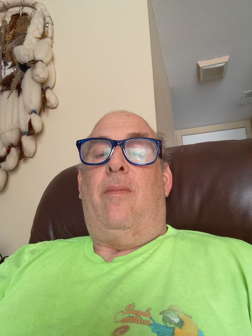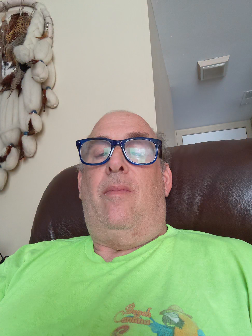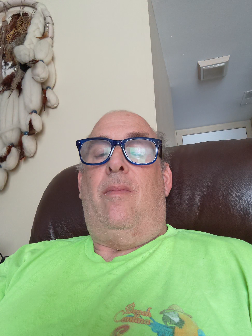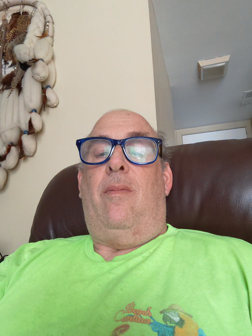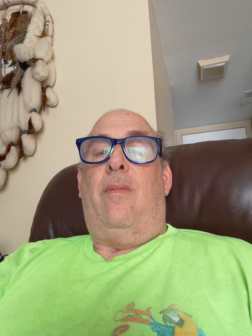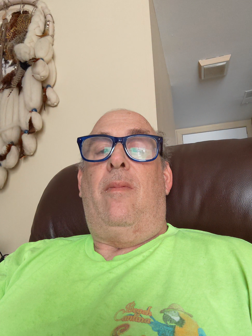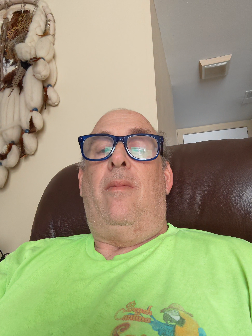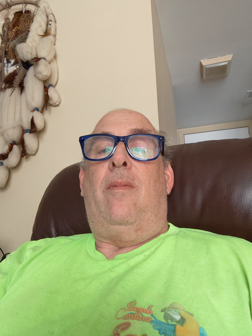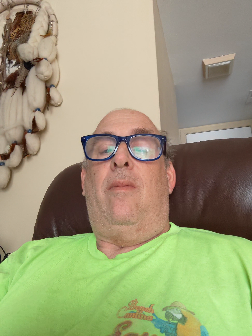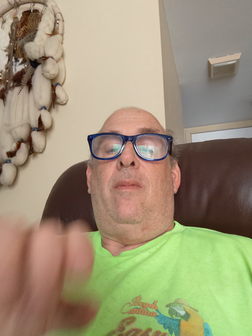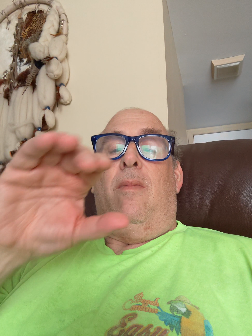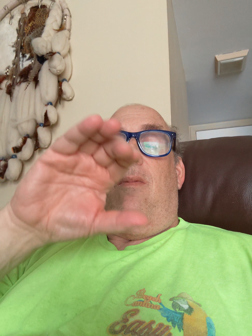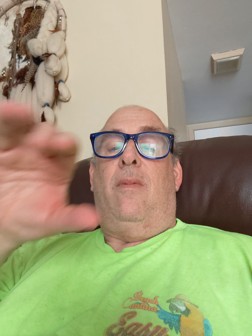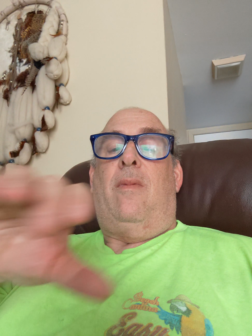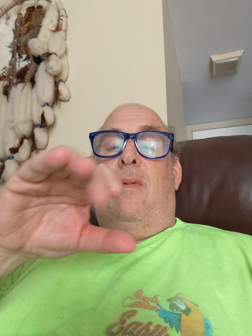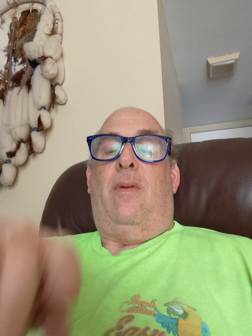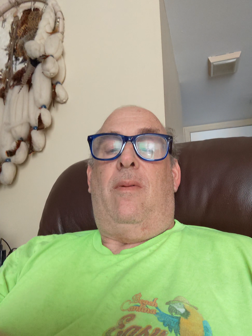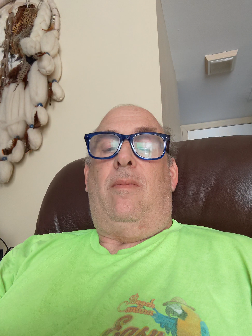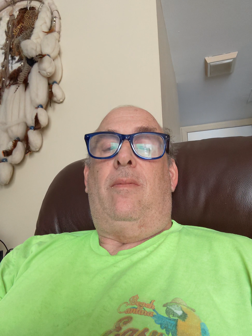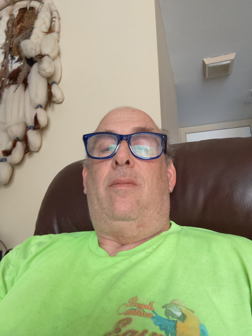chocolate